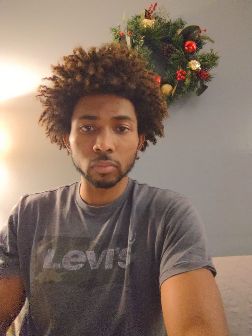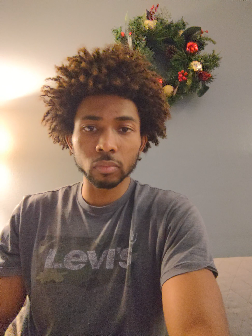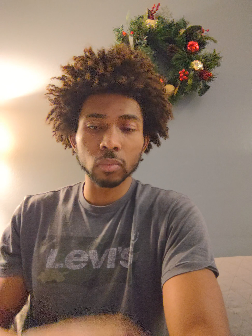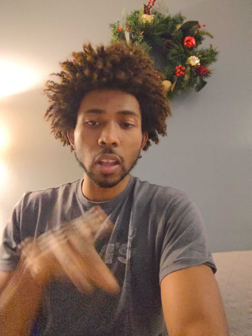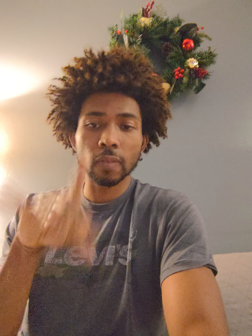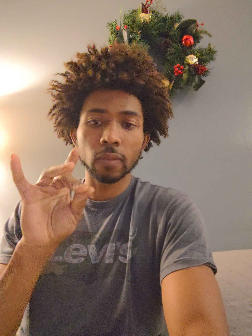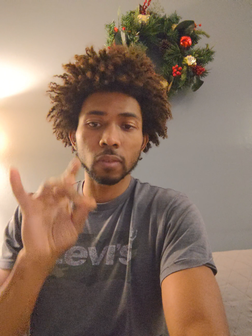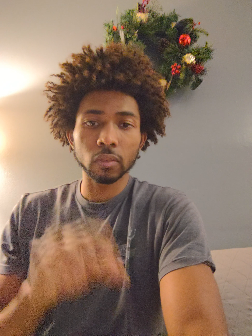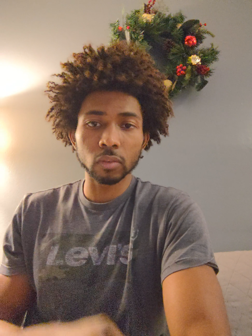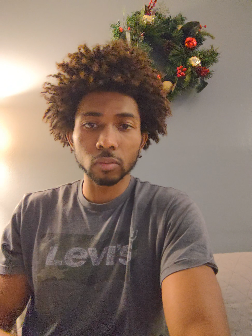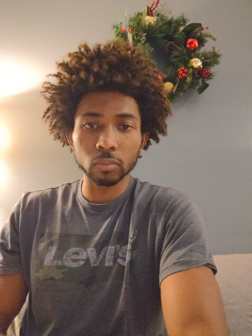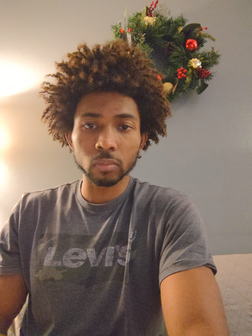find